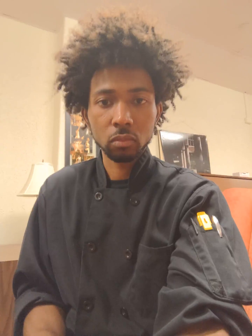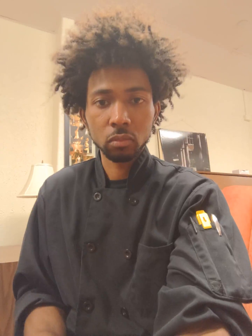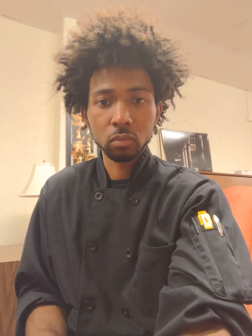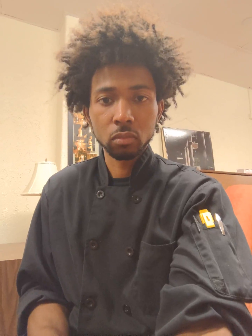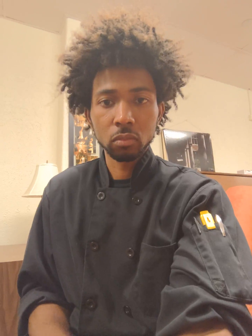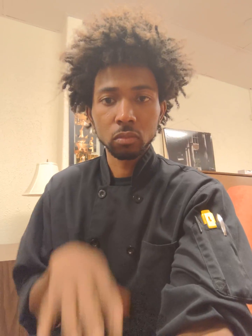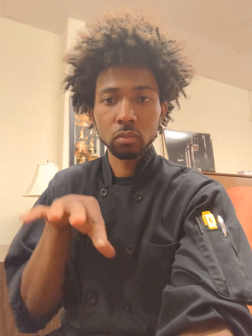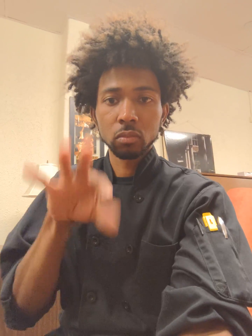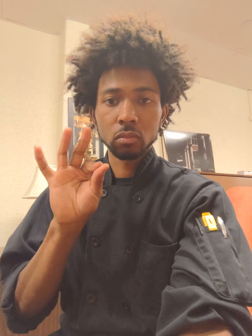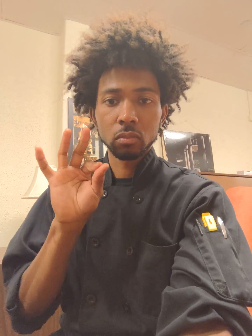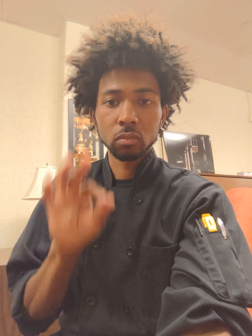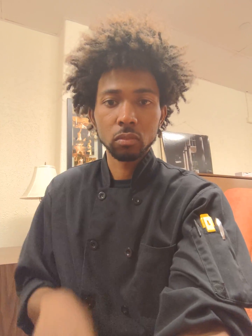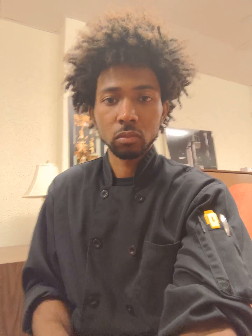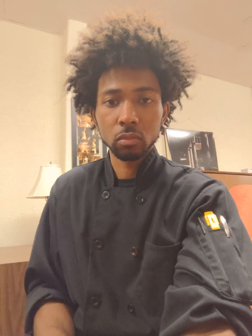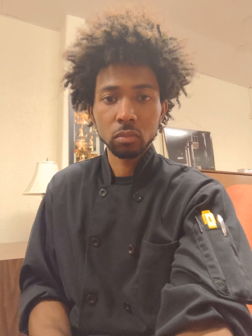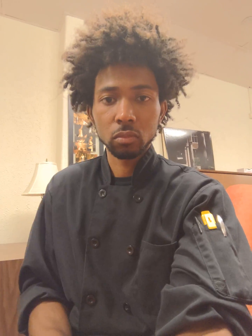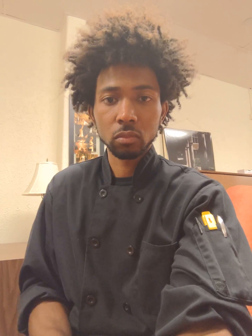pick